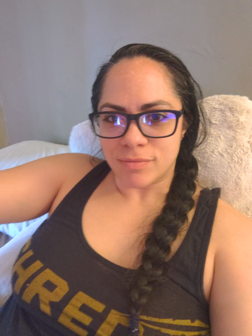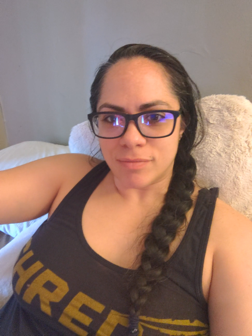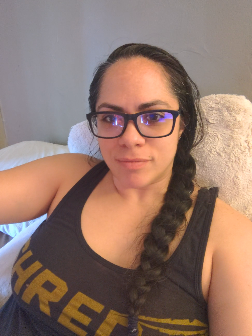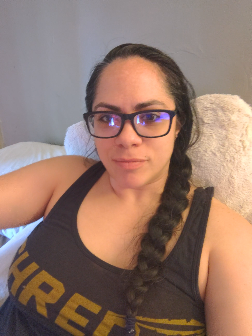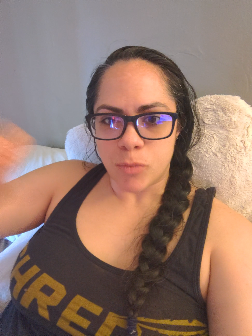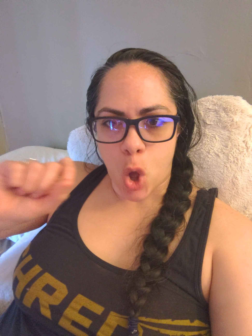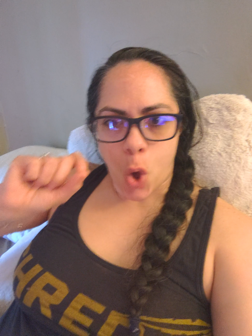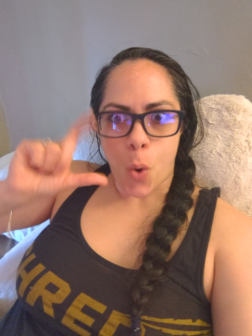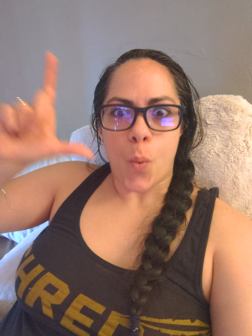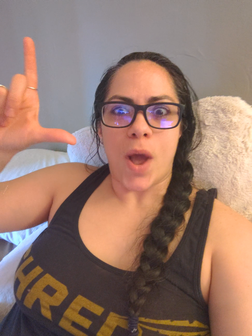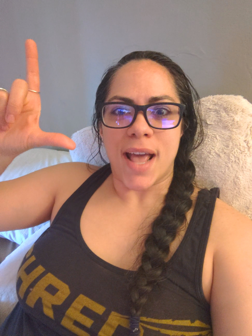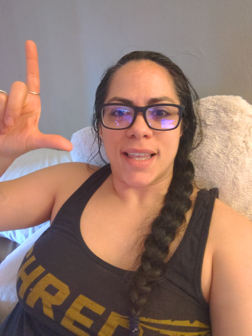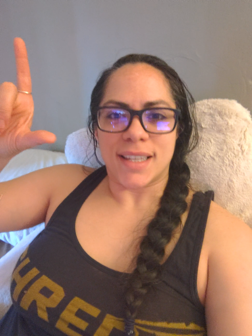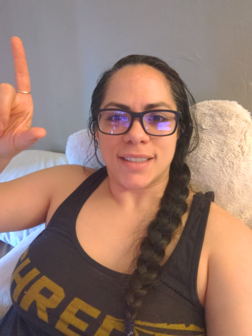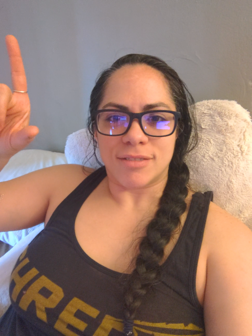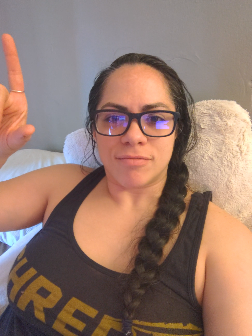awake